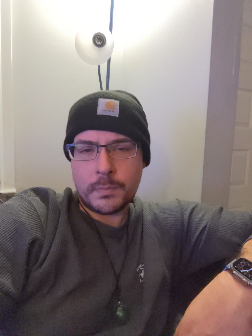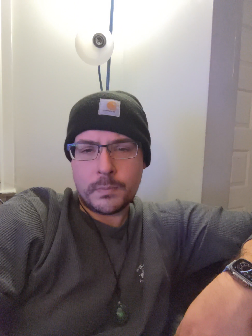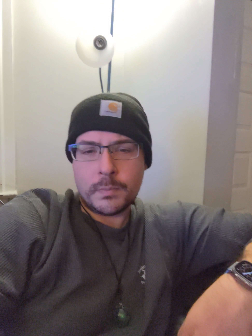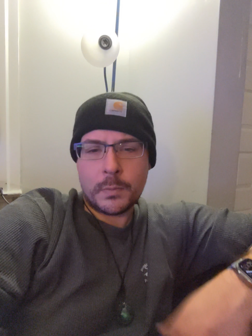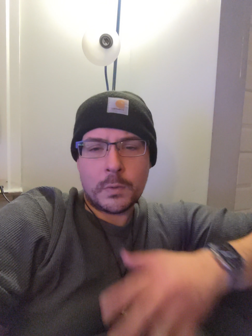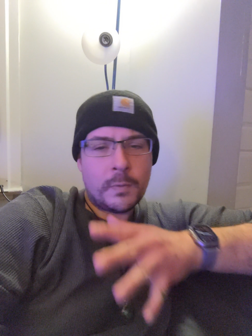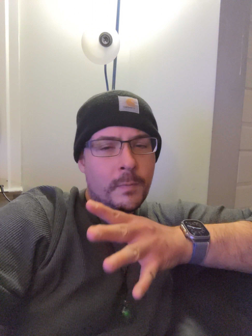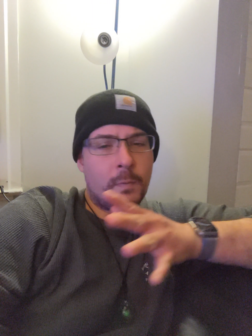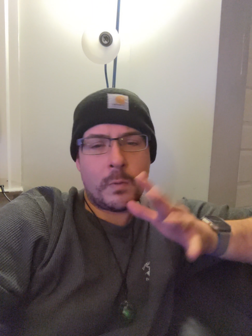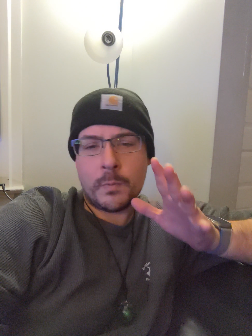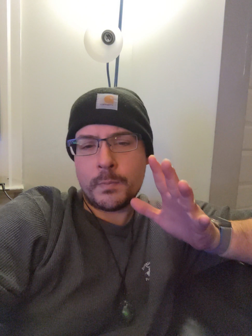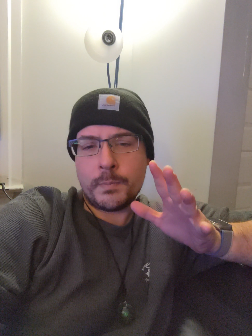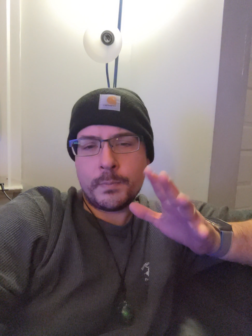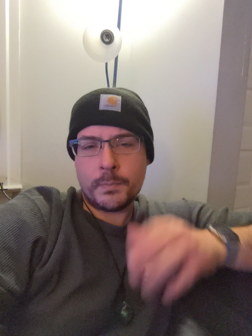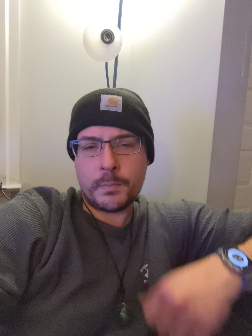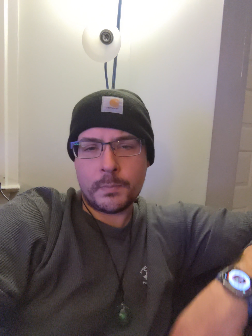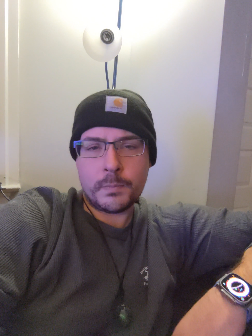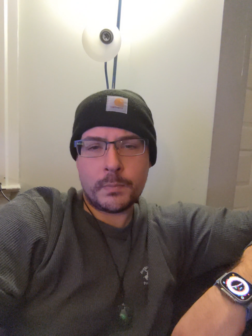farm